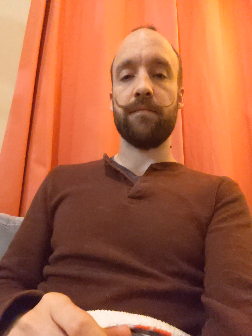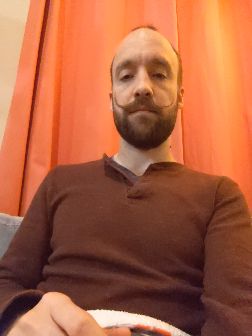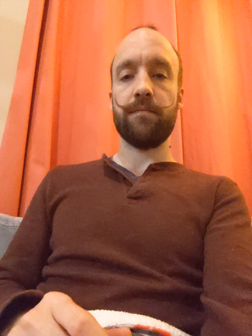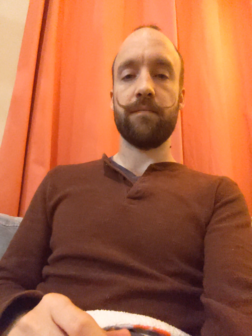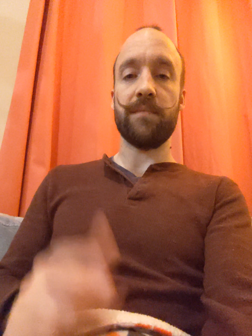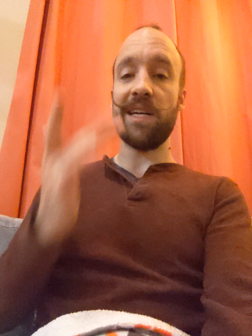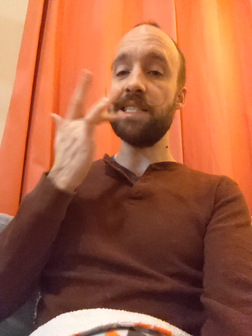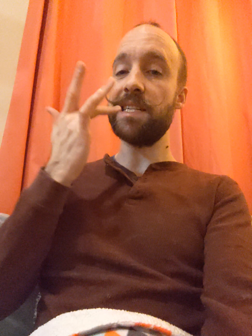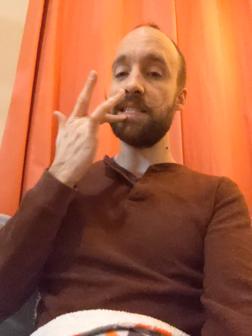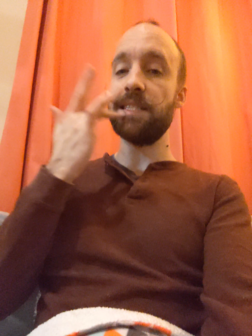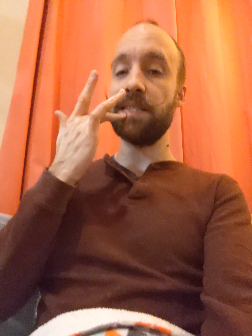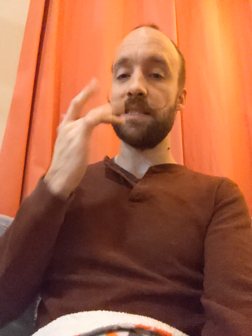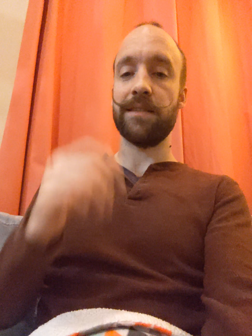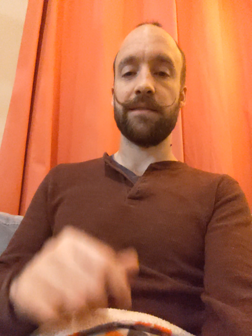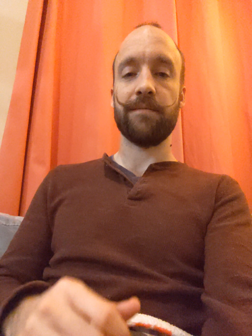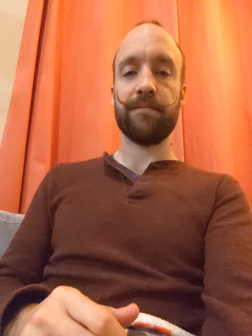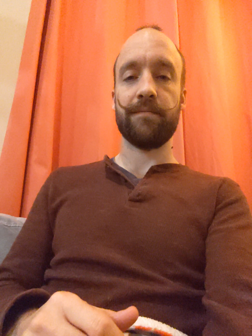taste